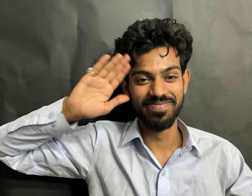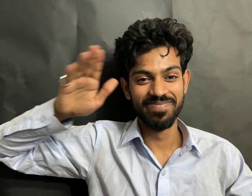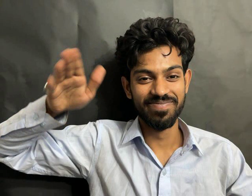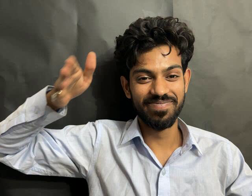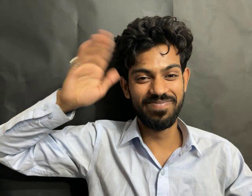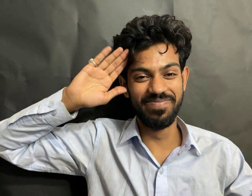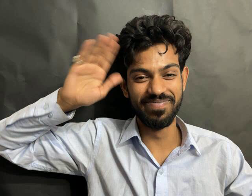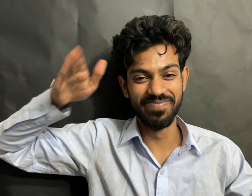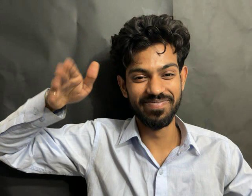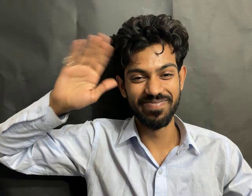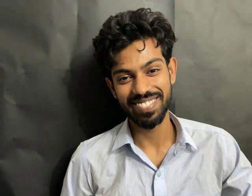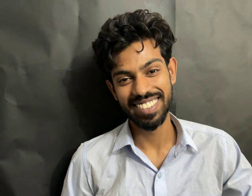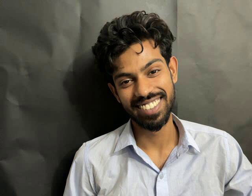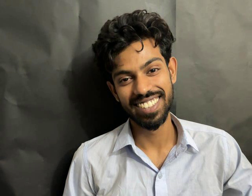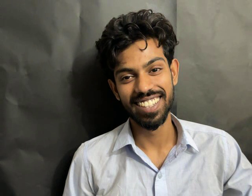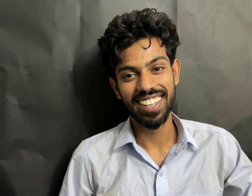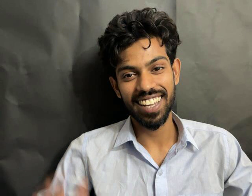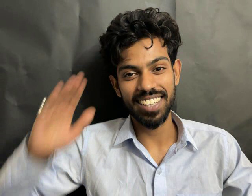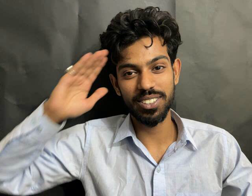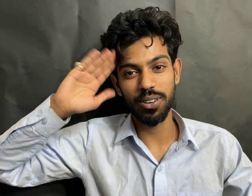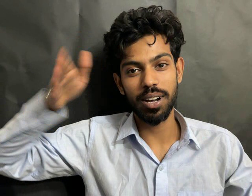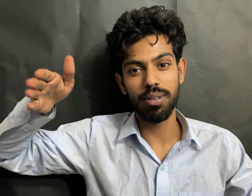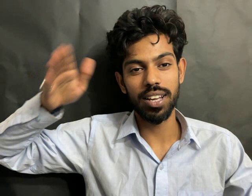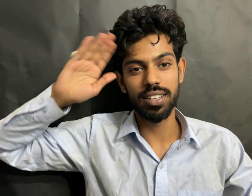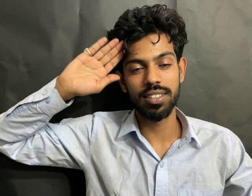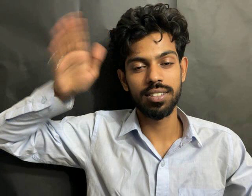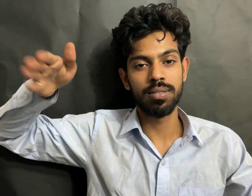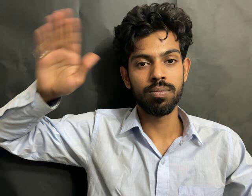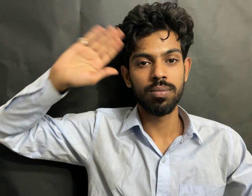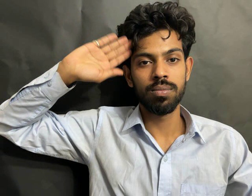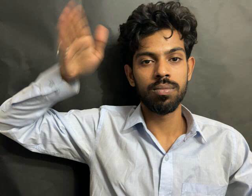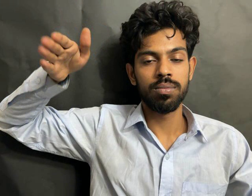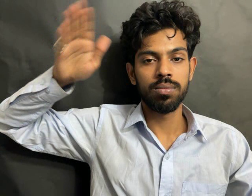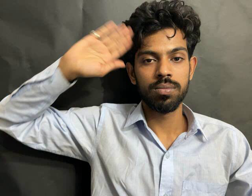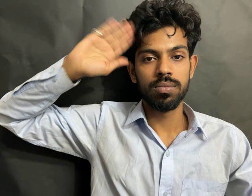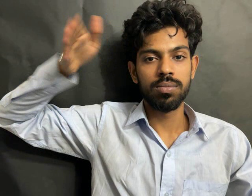hello